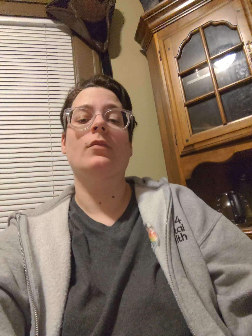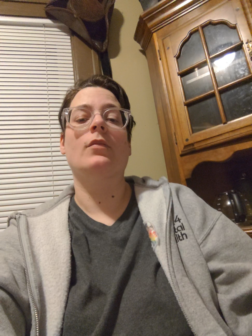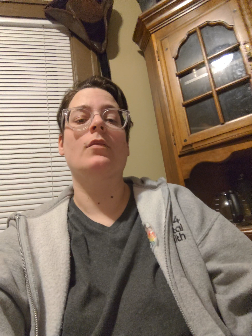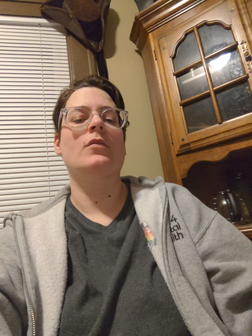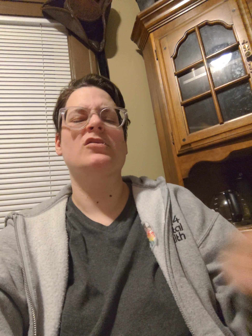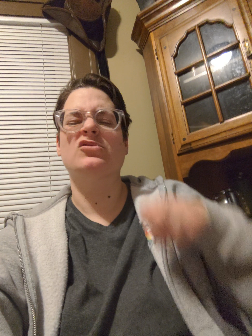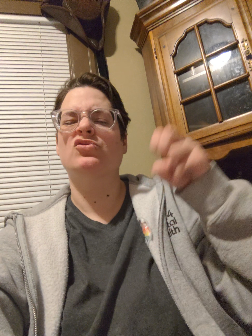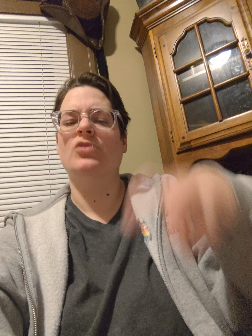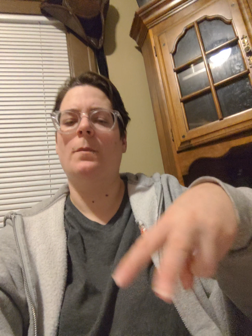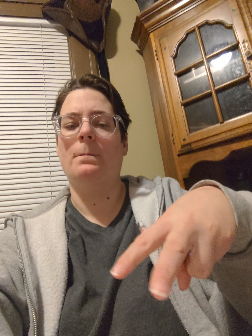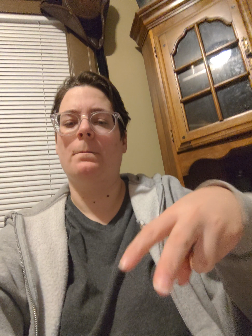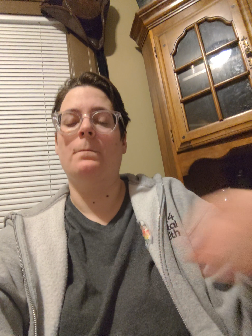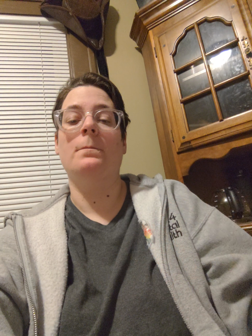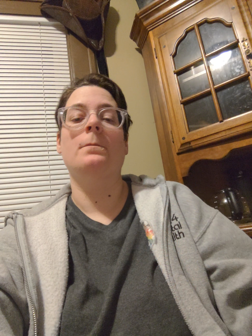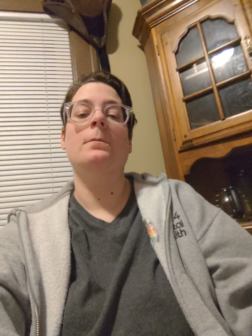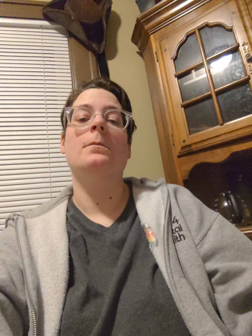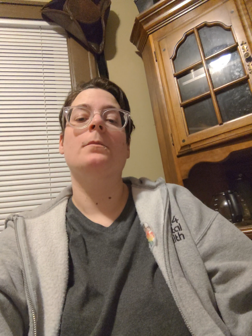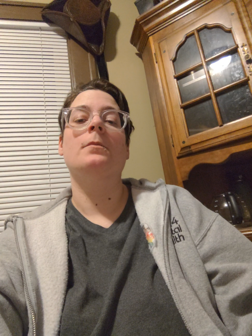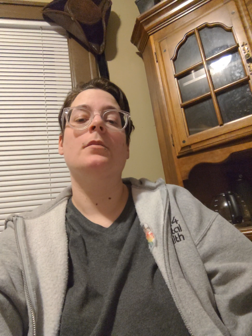jump